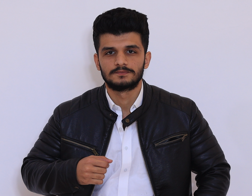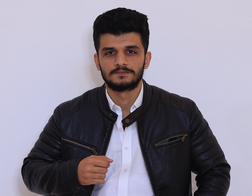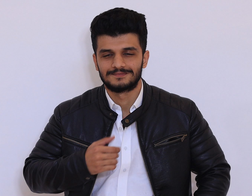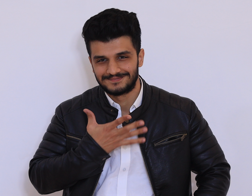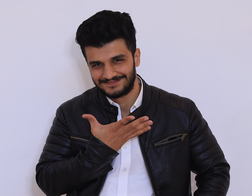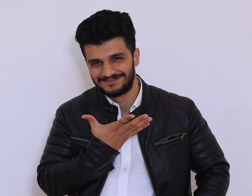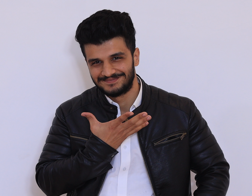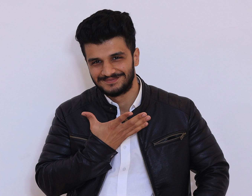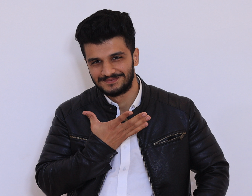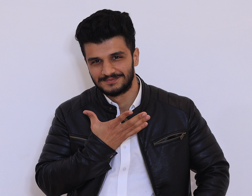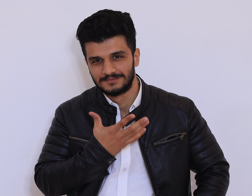glad